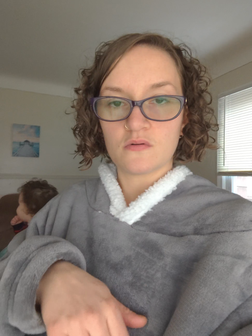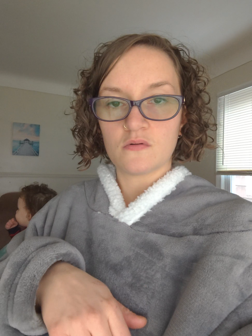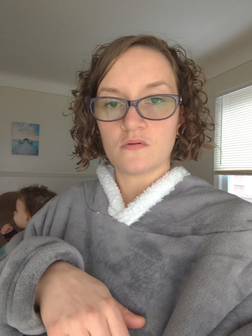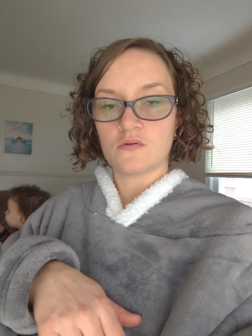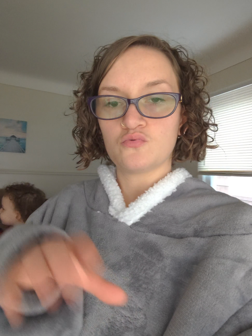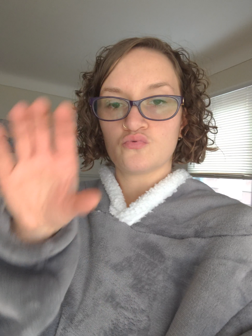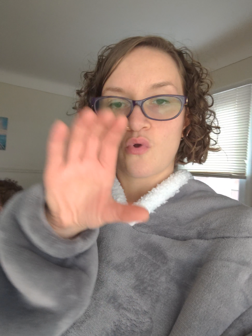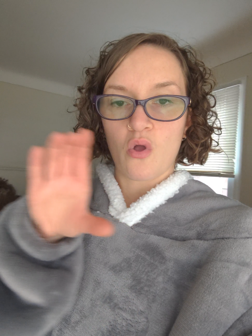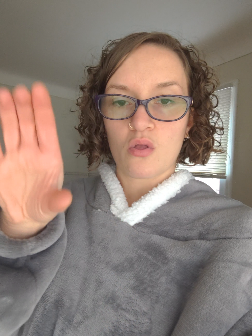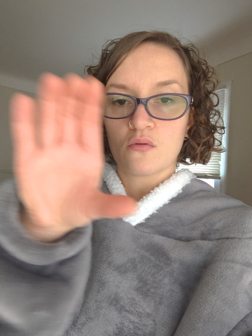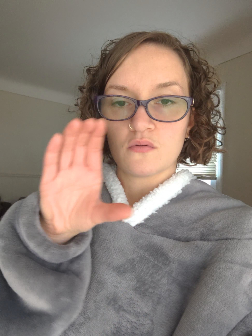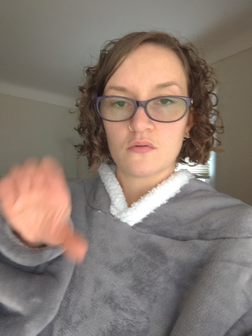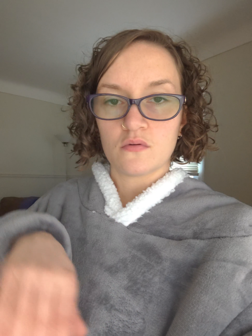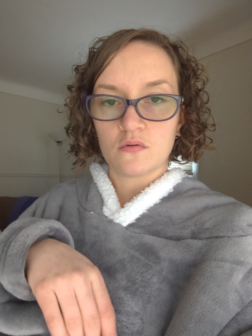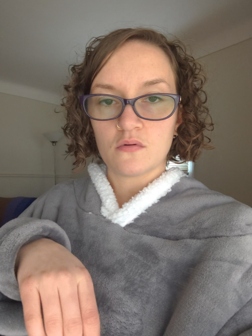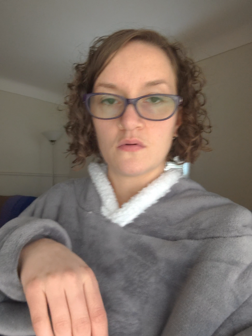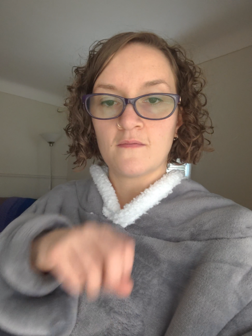chocolate